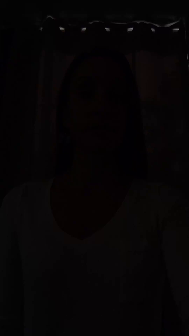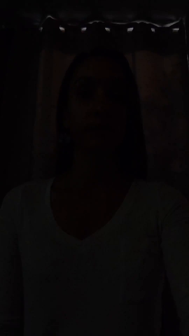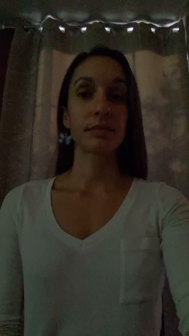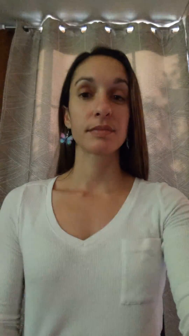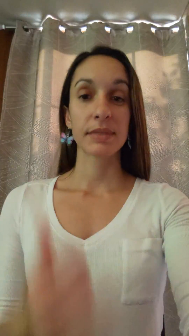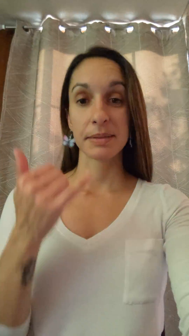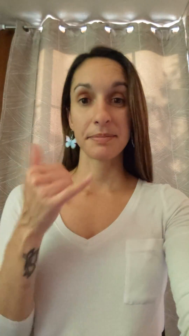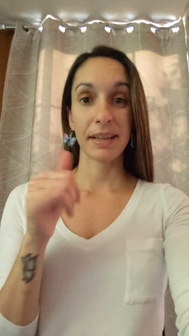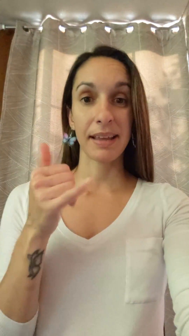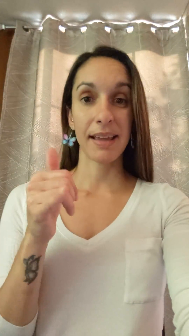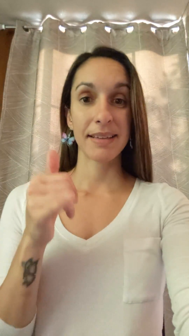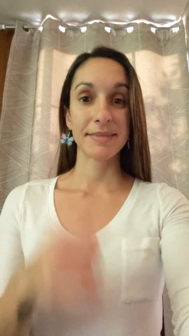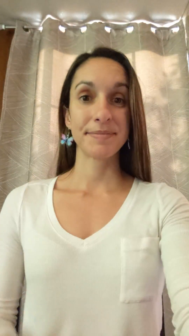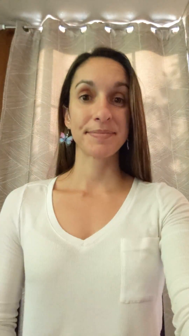play